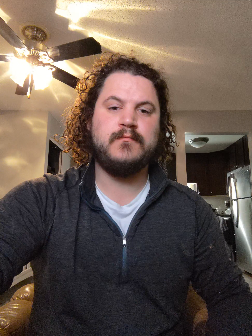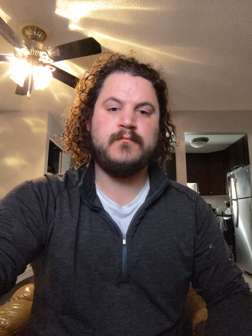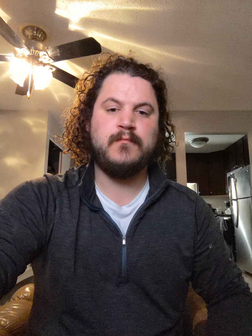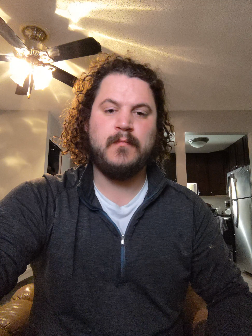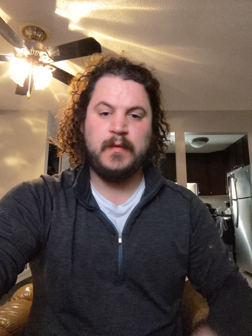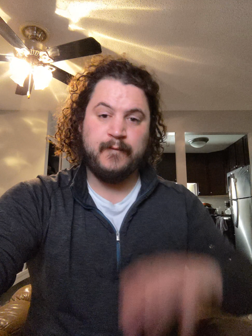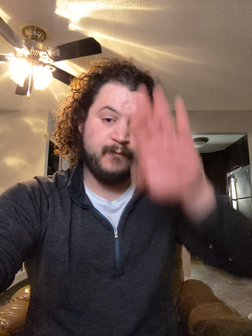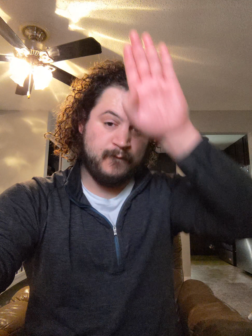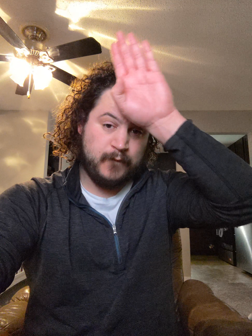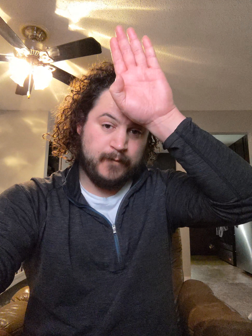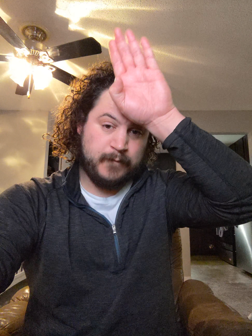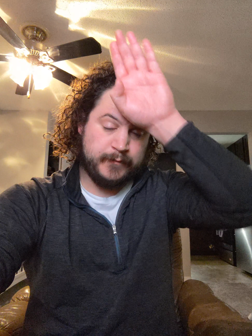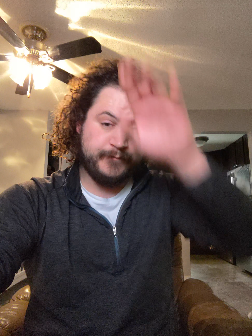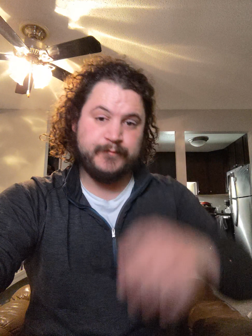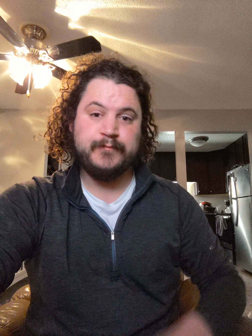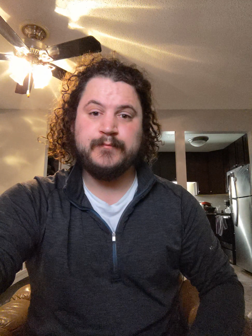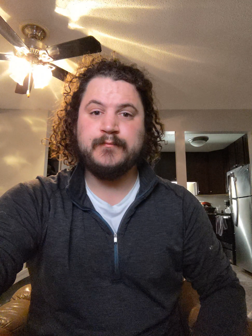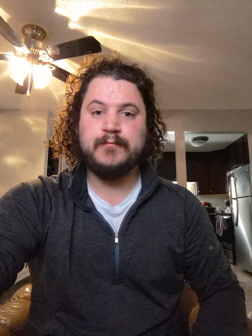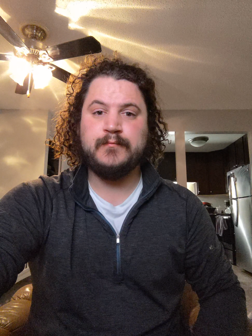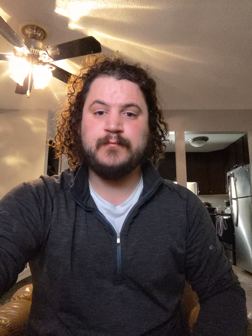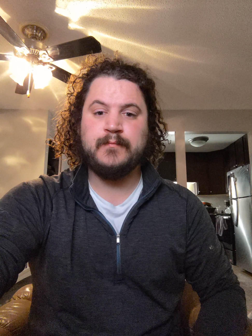fireman